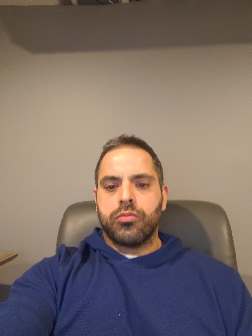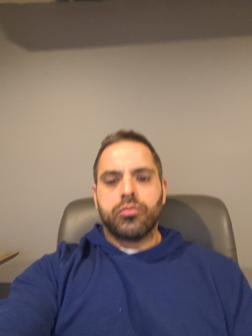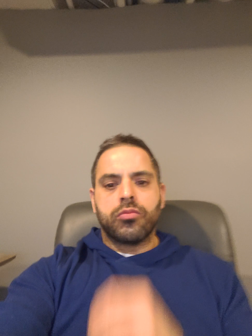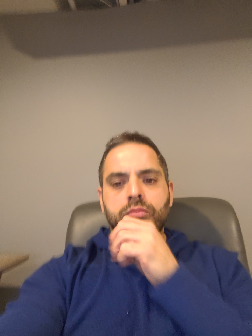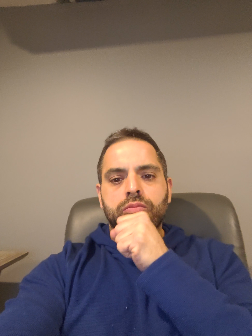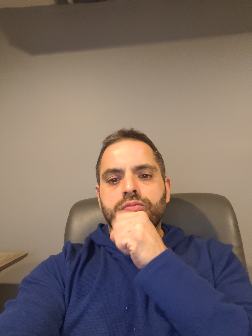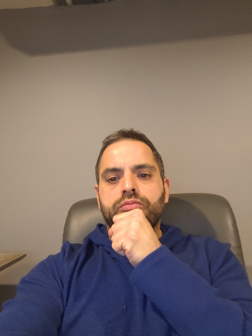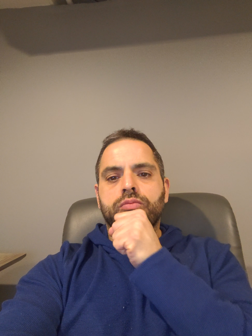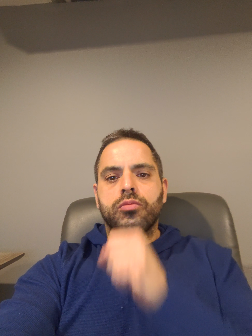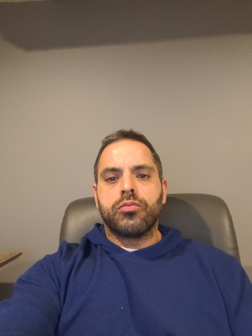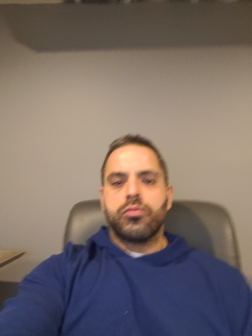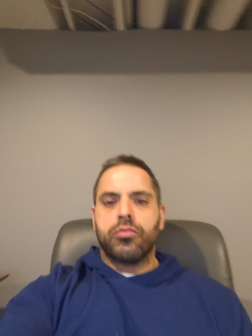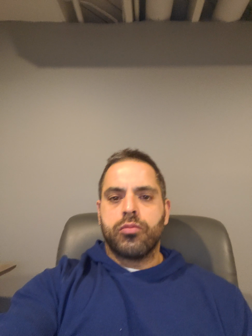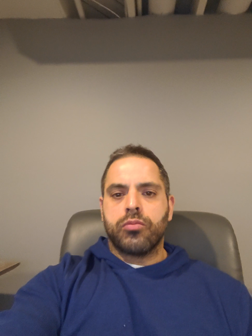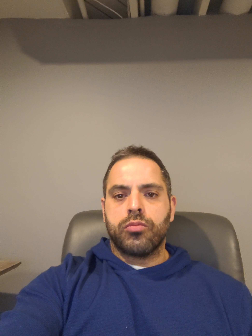orange